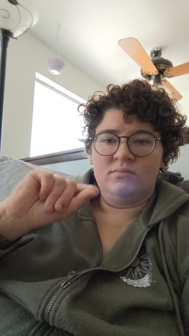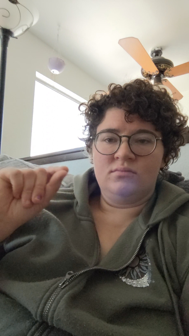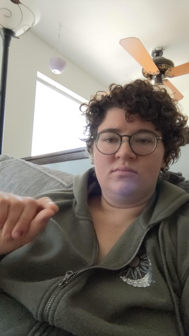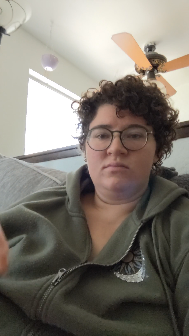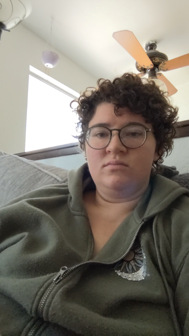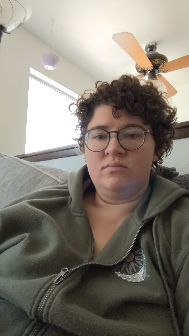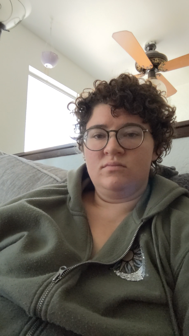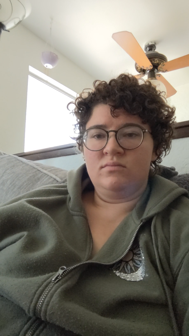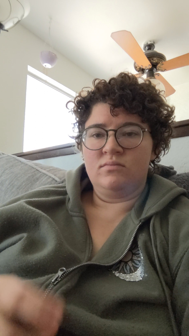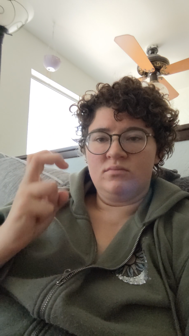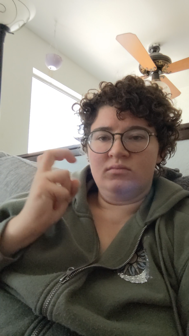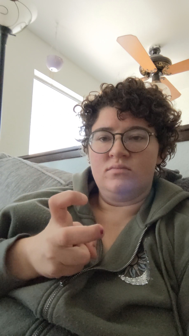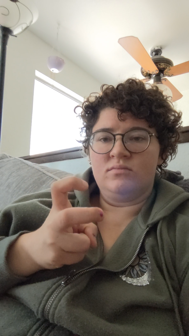hard